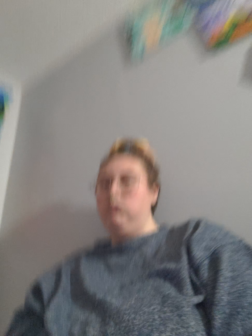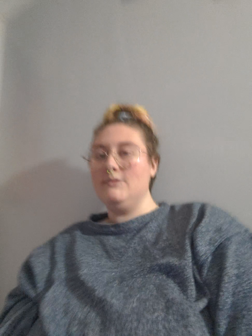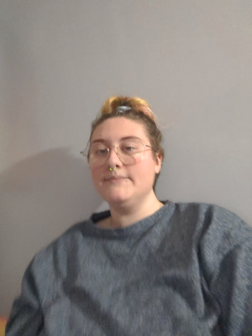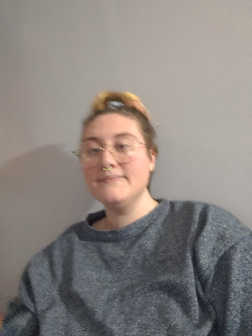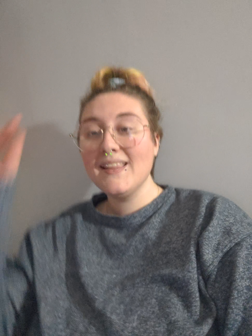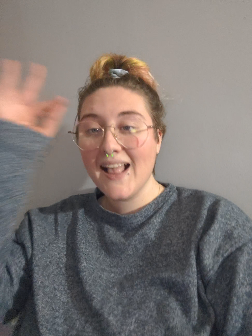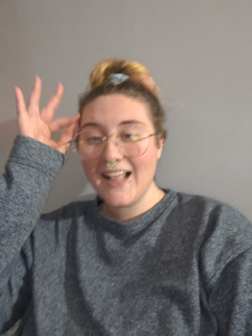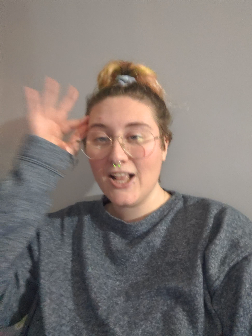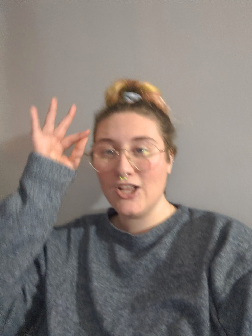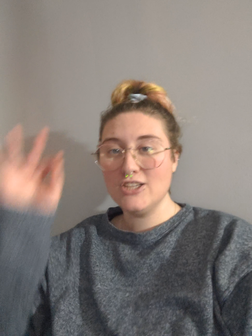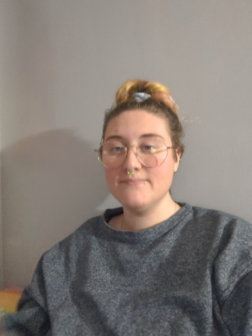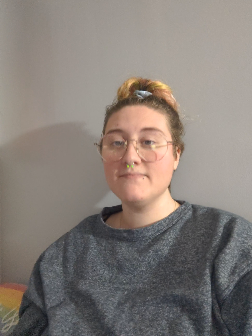hair